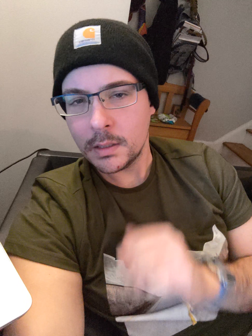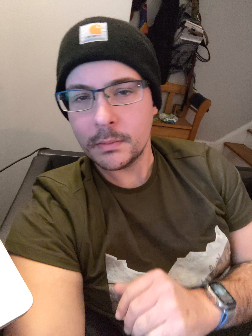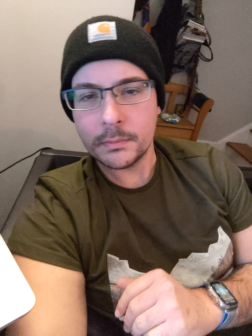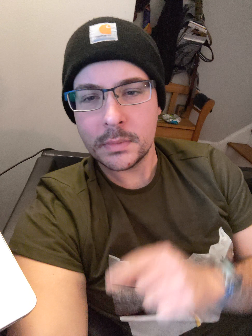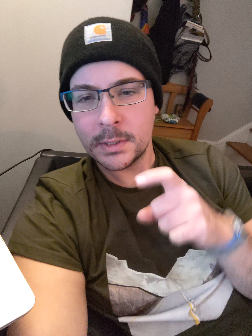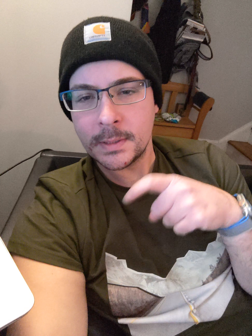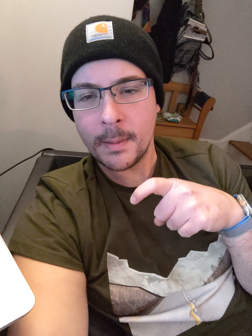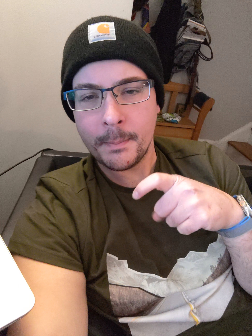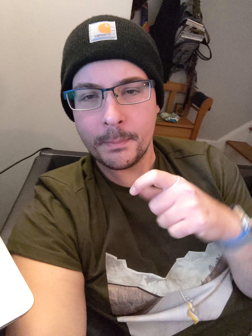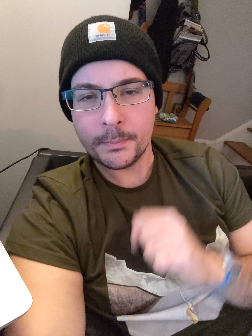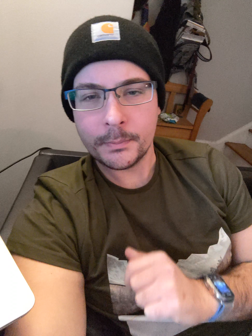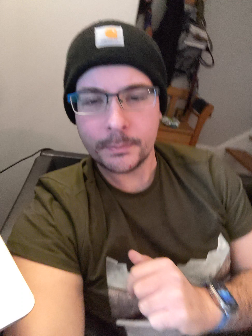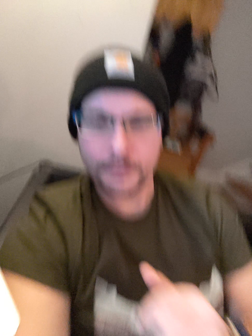time